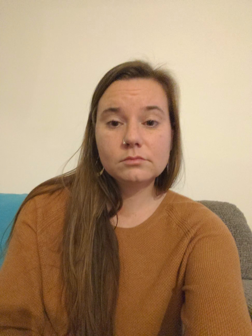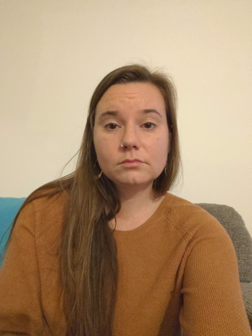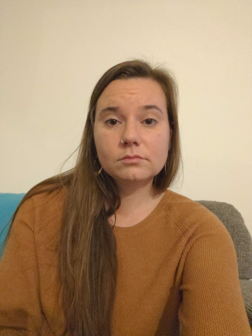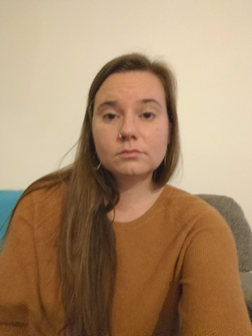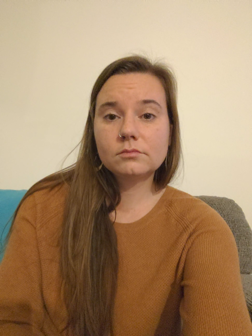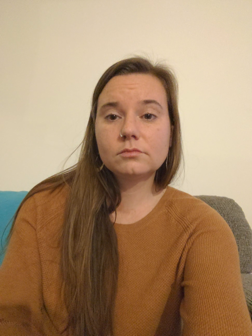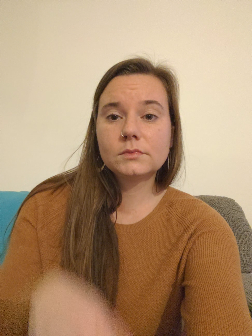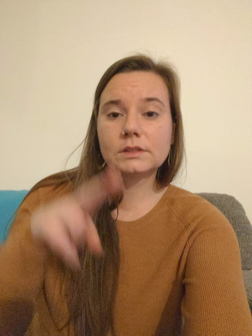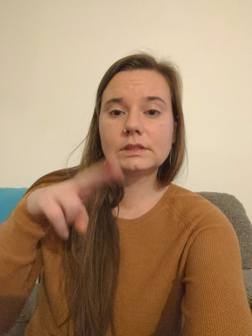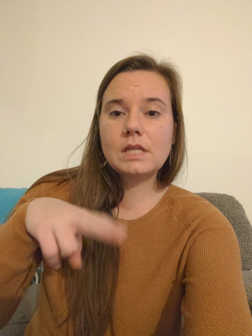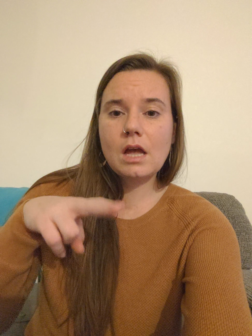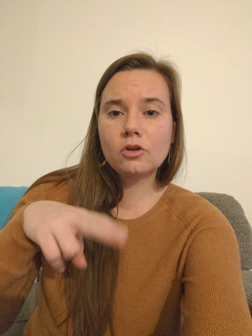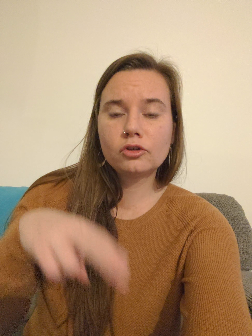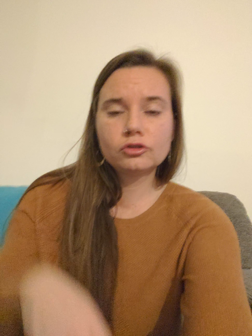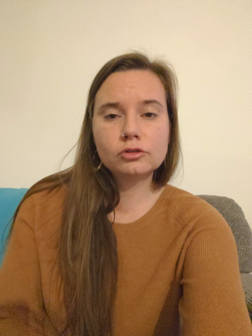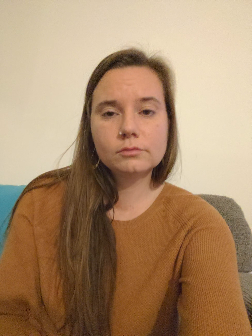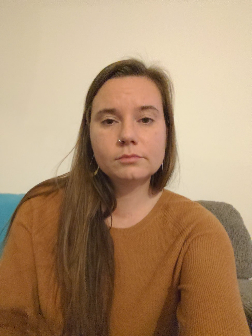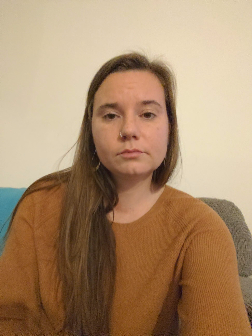chair